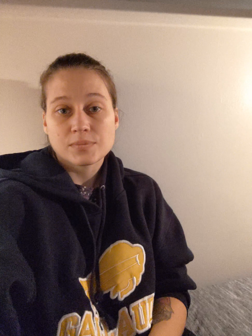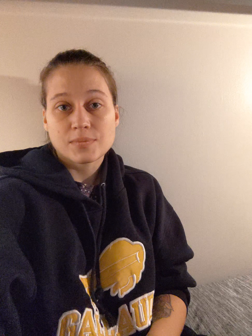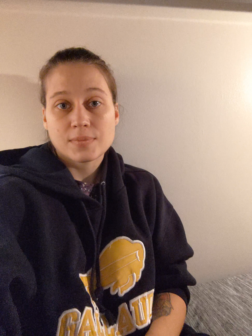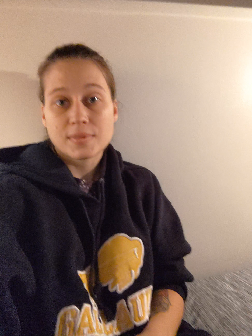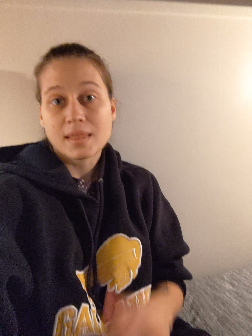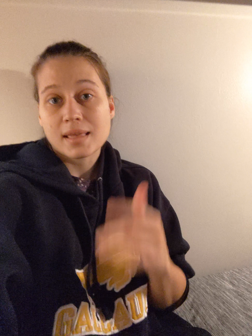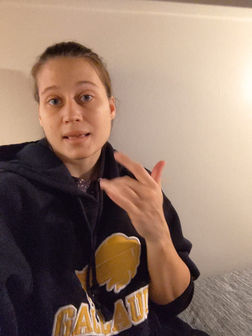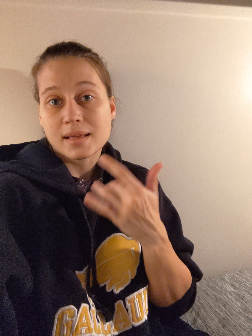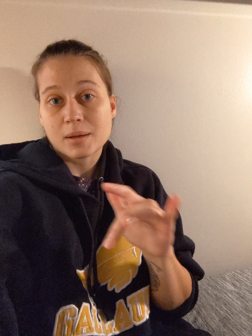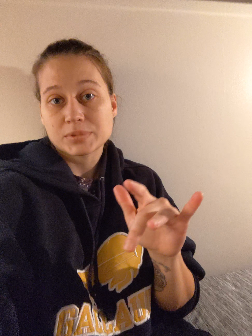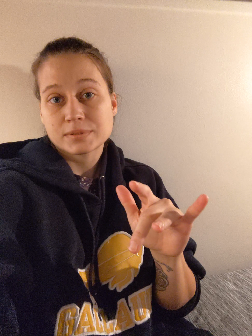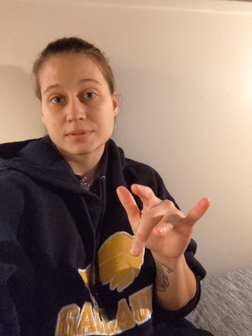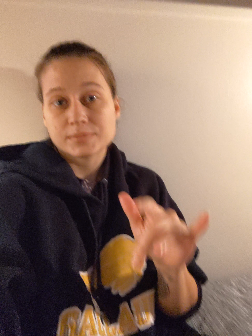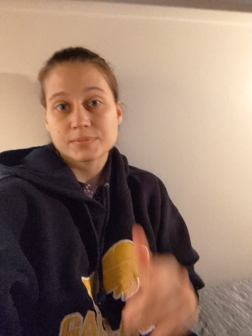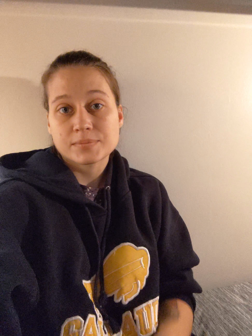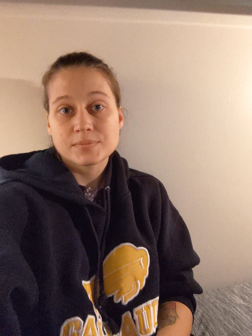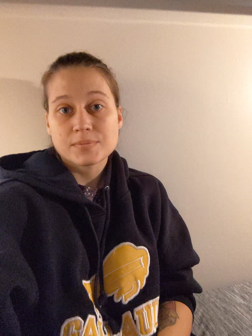empty